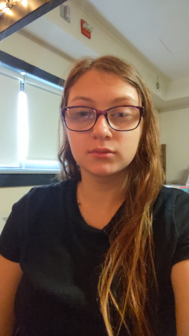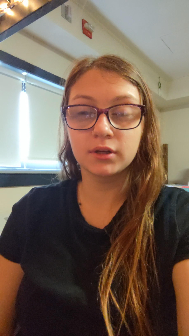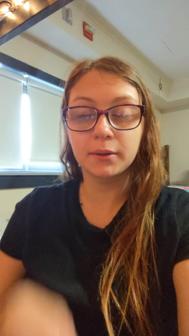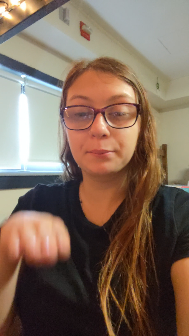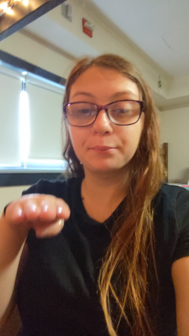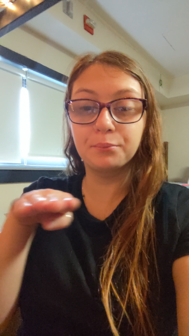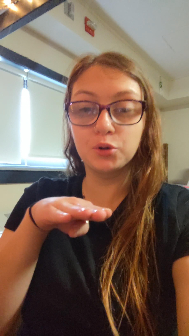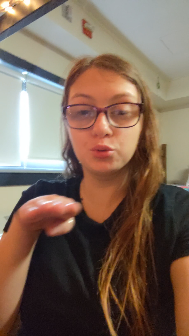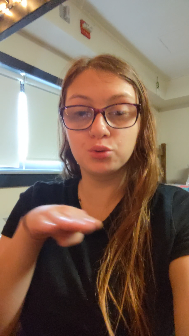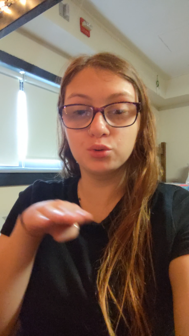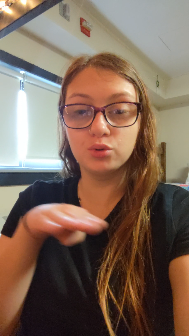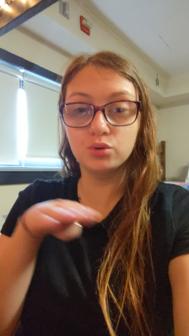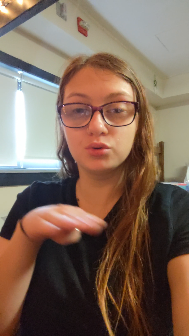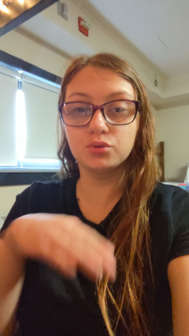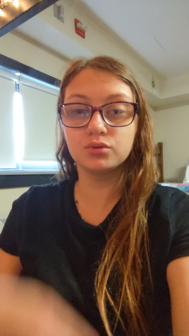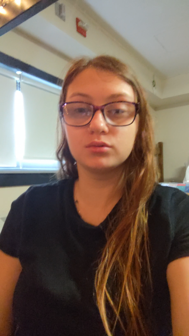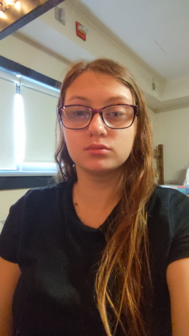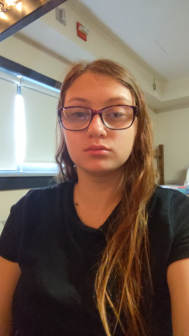boots